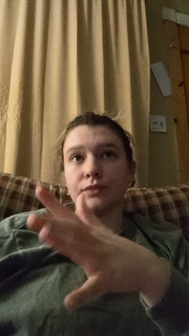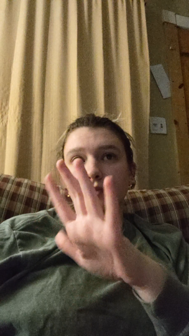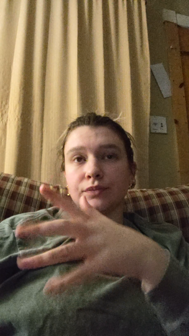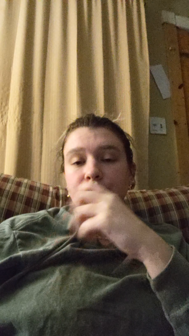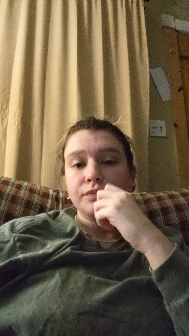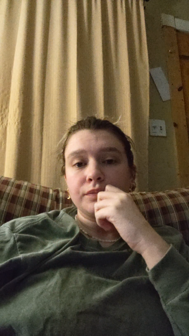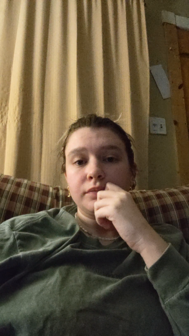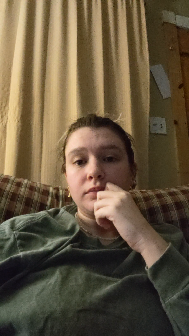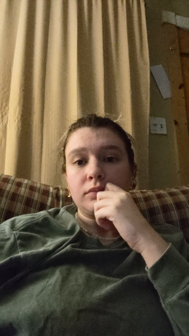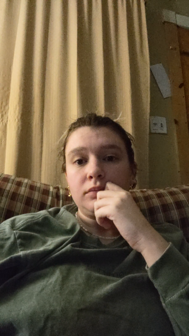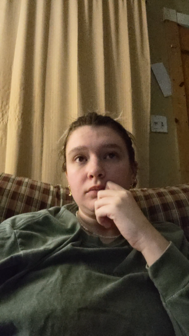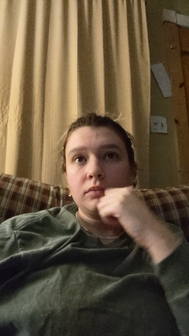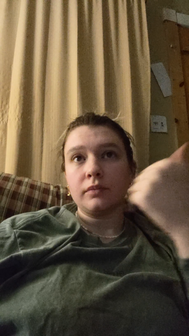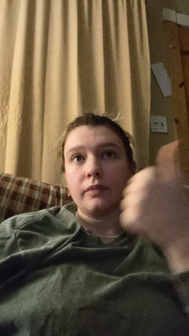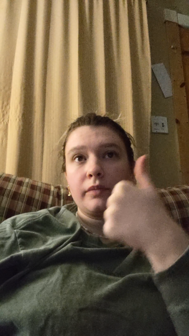game